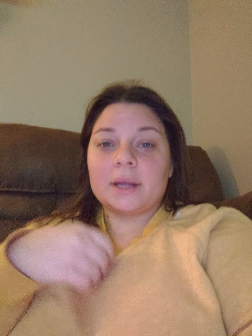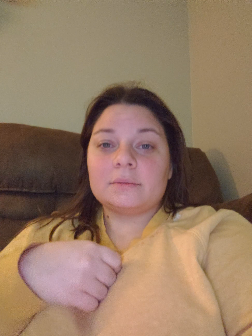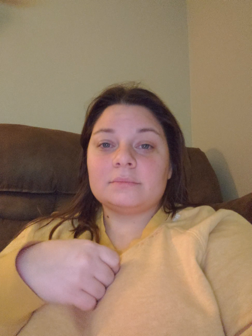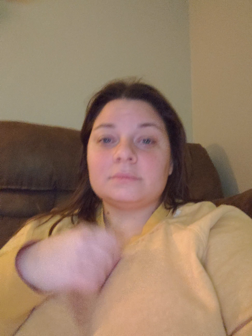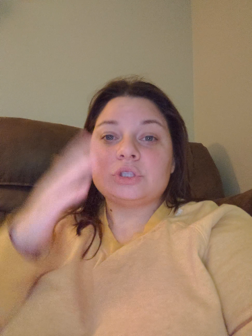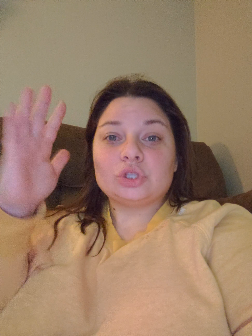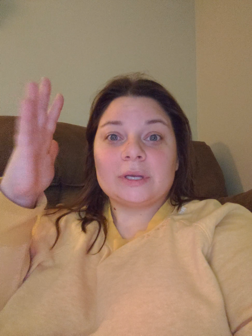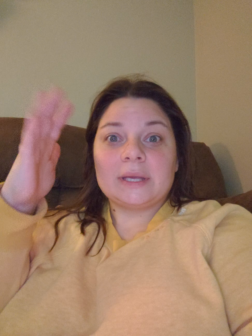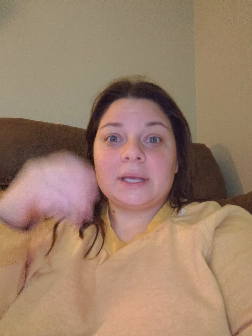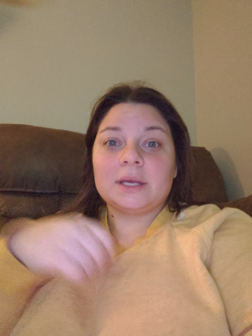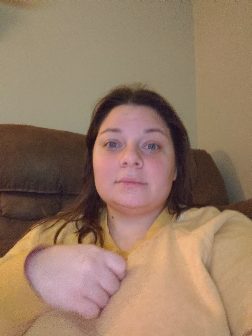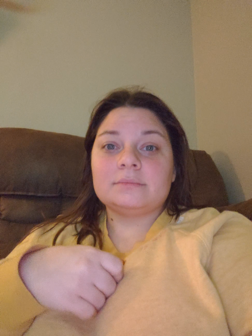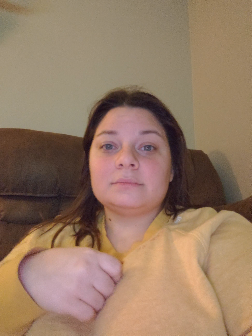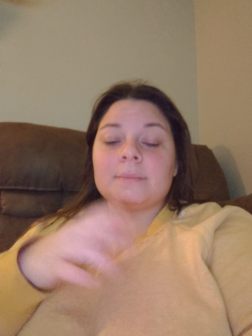tree